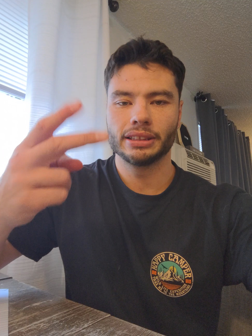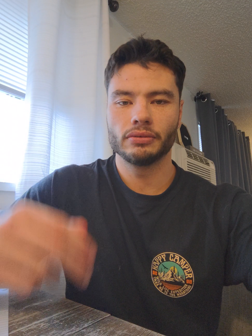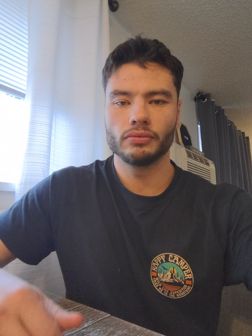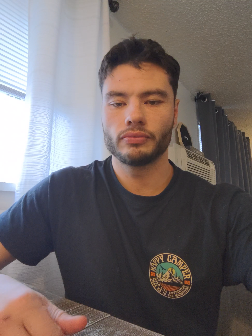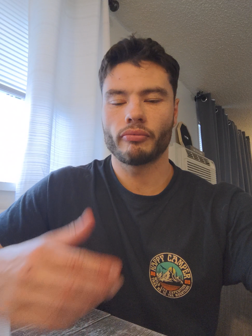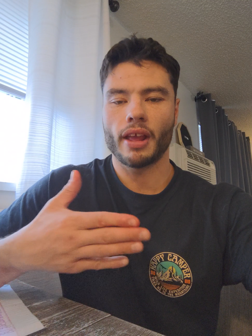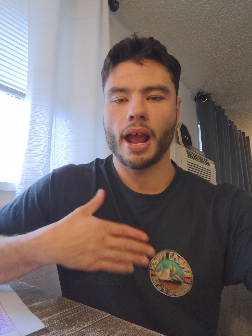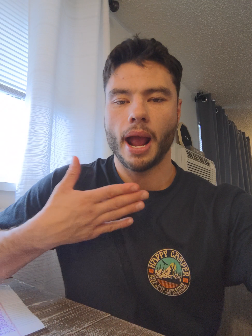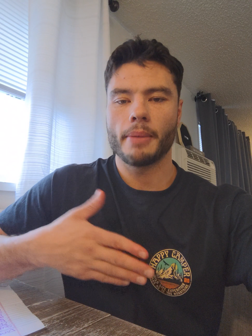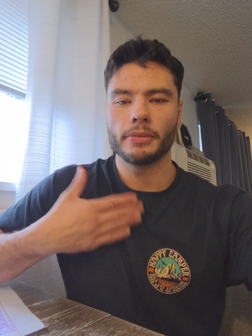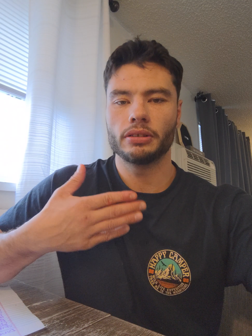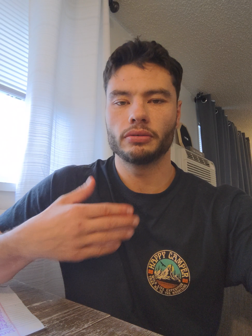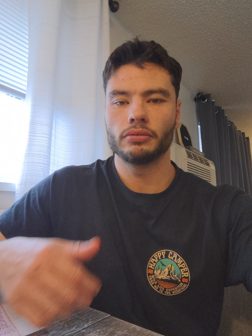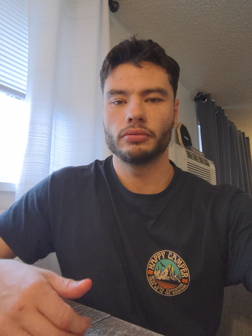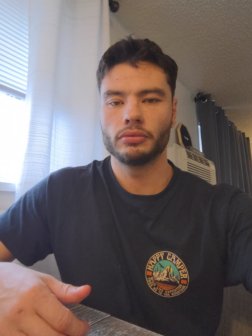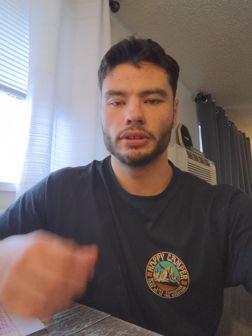happy